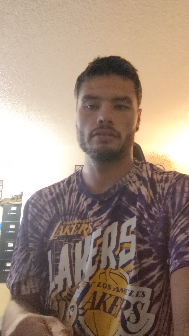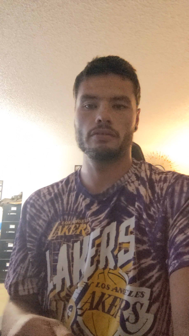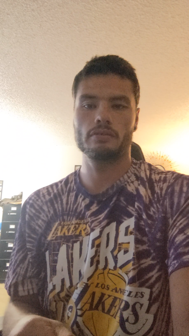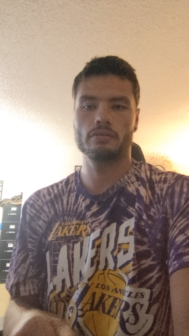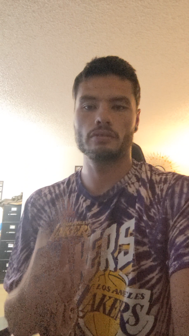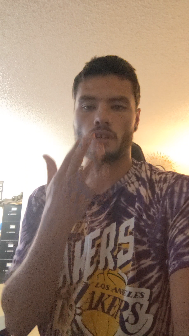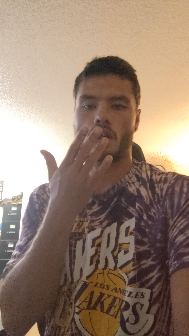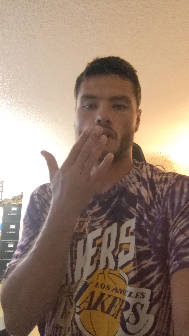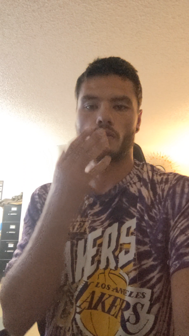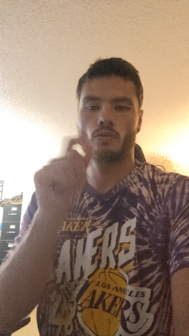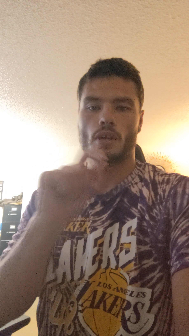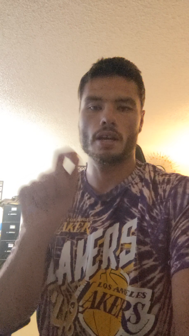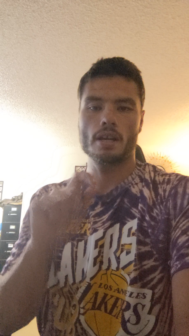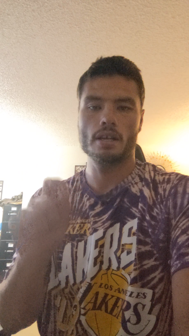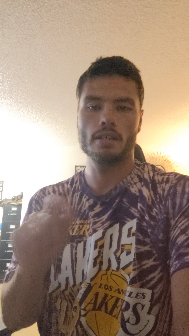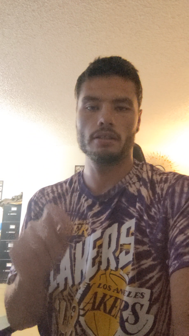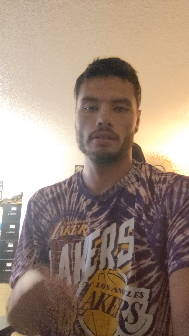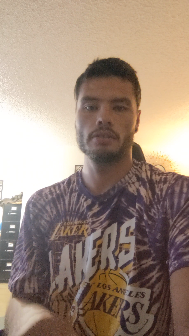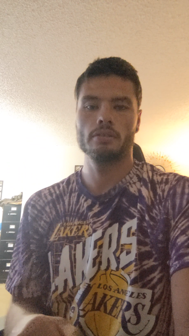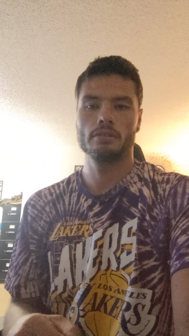crayon